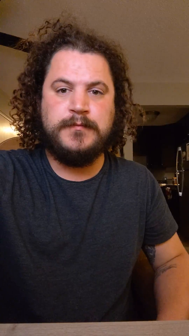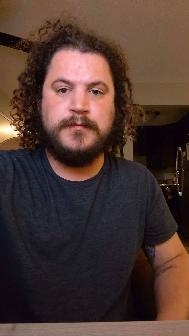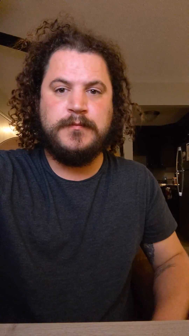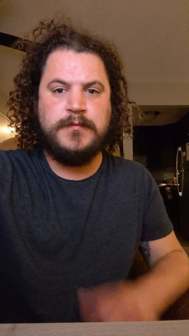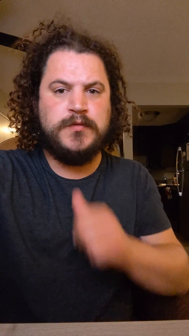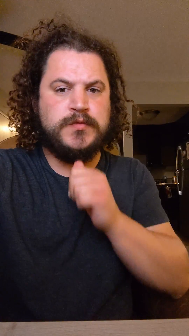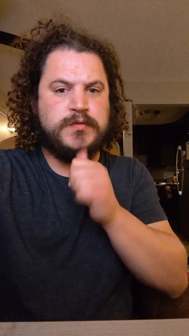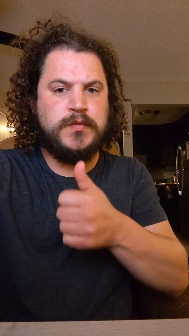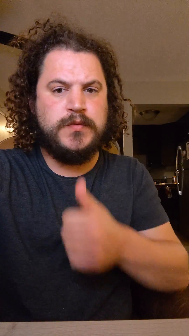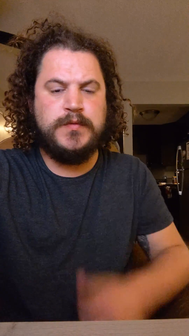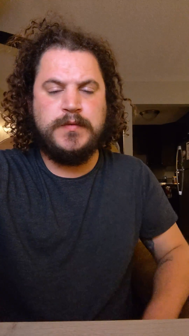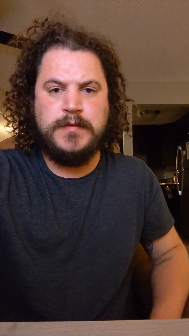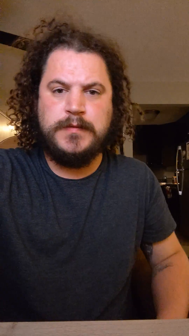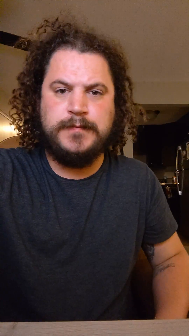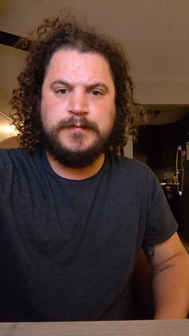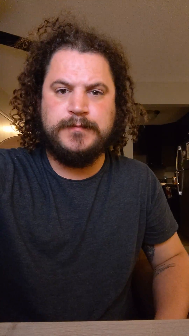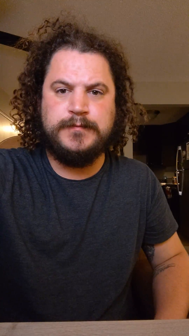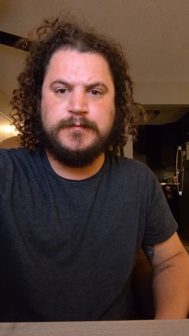don't